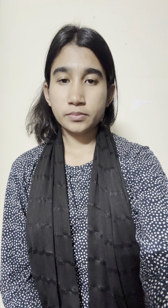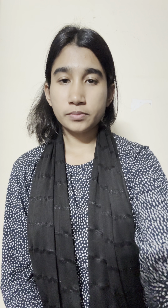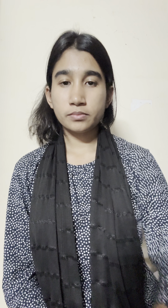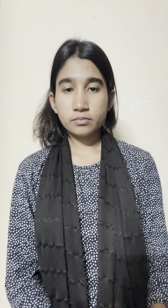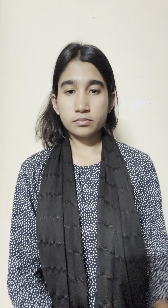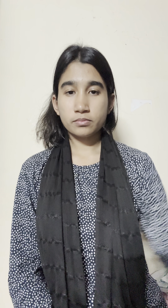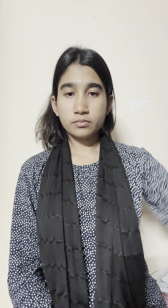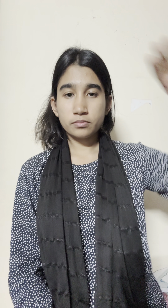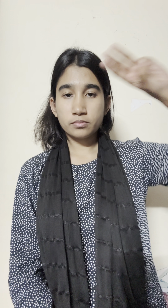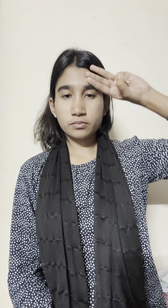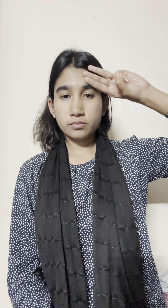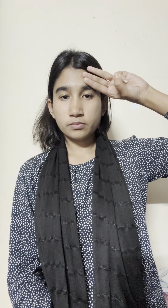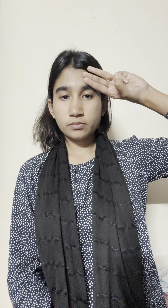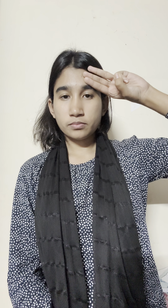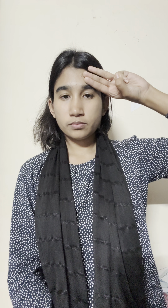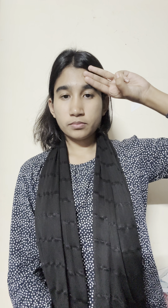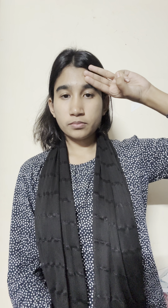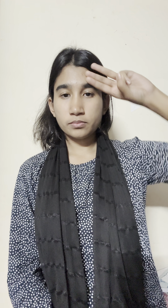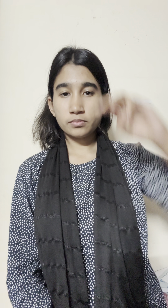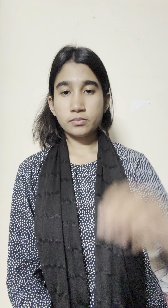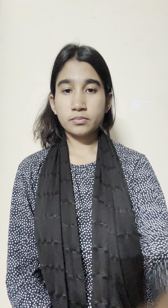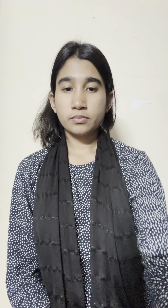স্কাউট